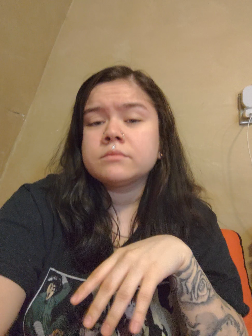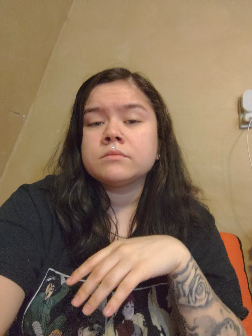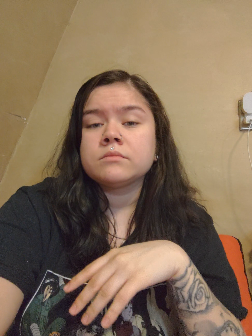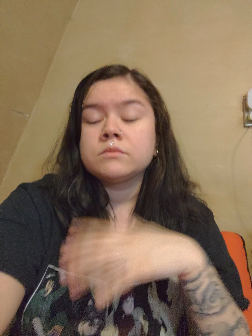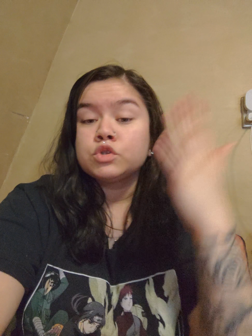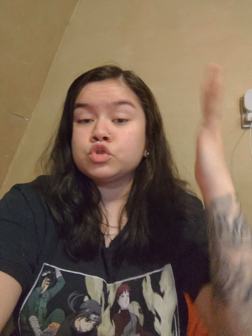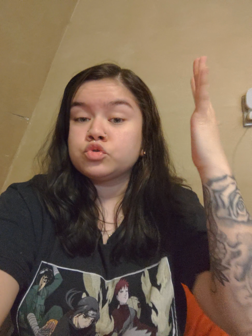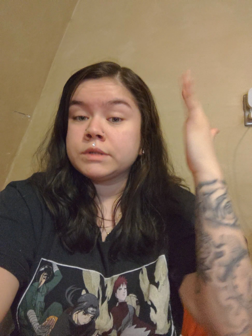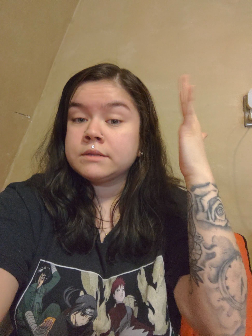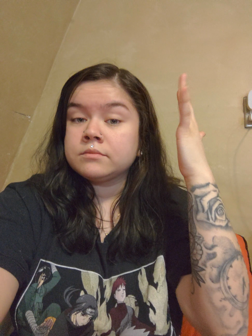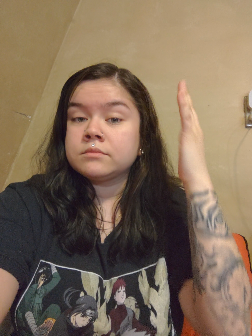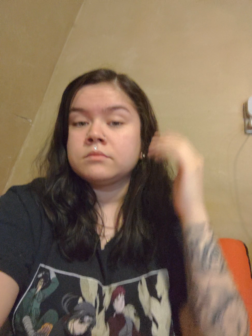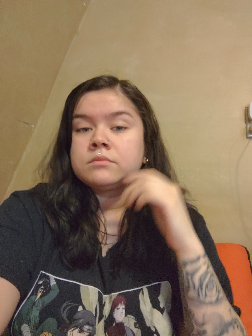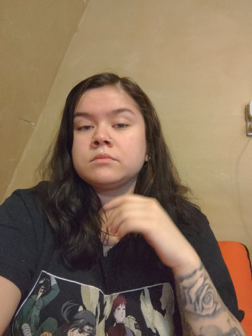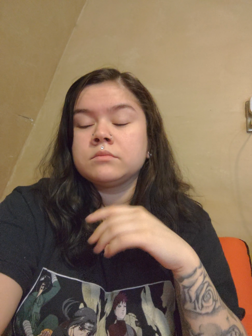tree